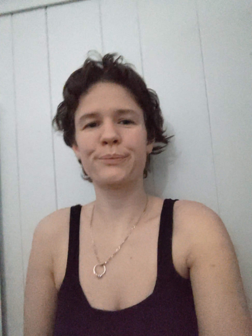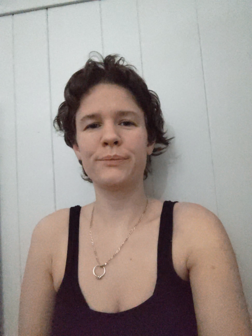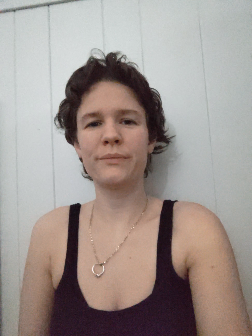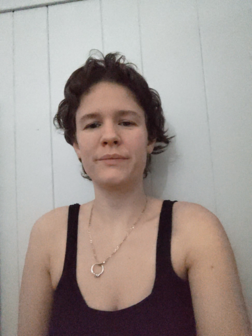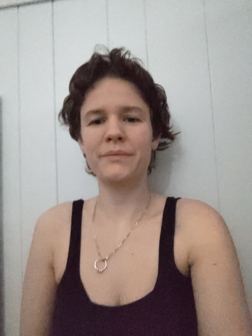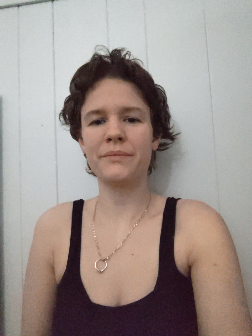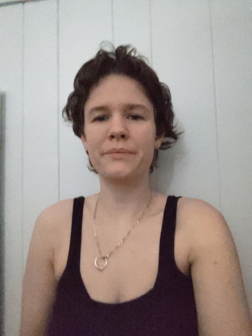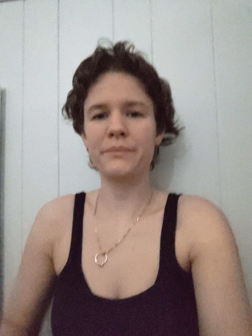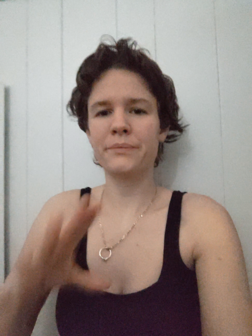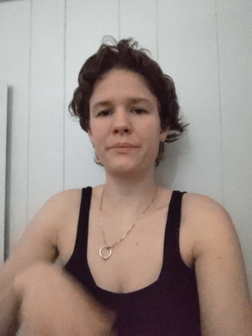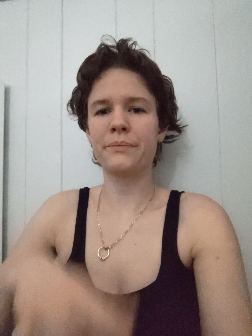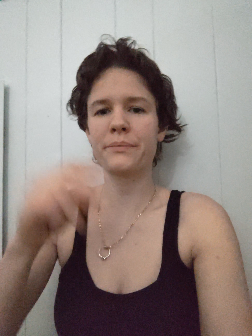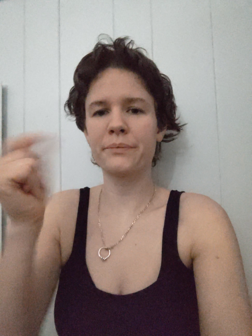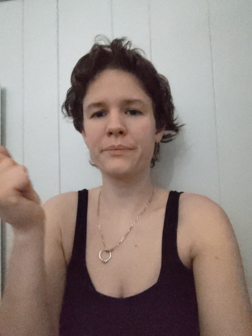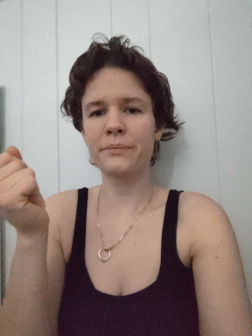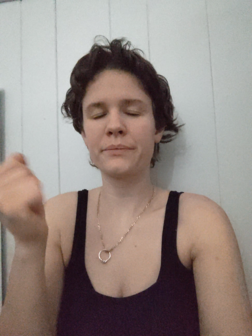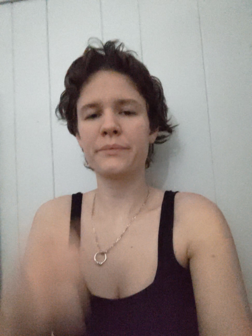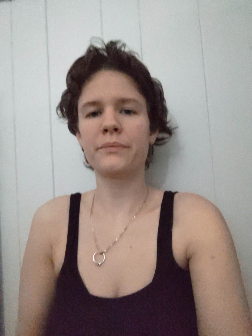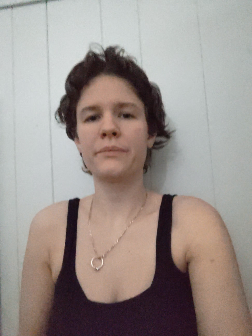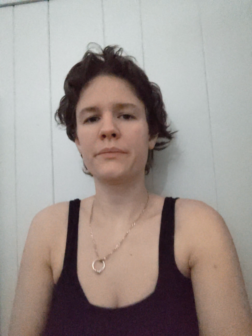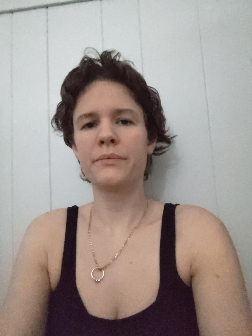puppy